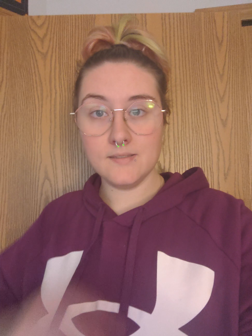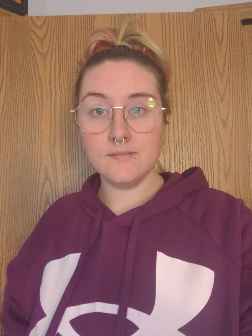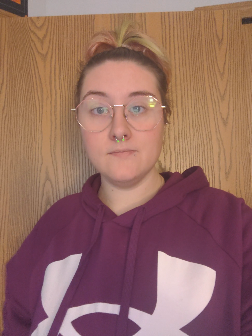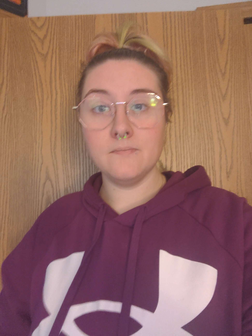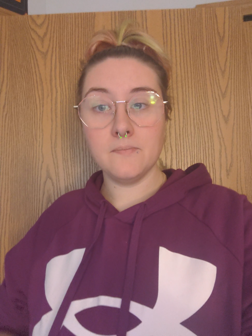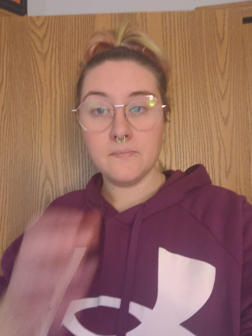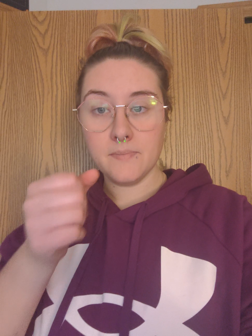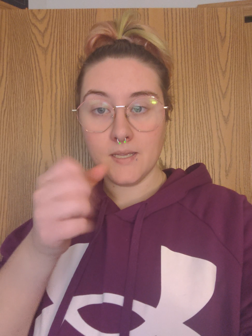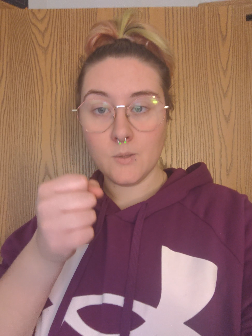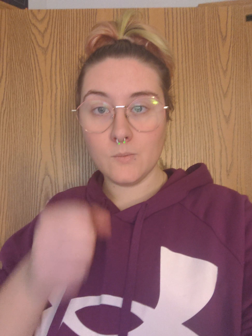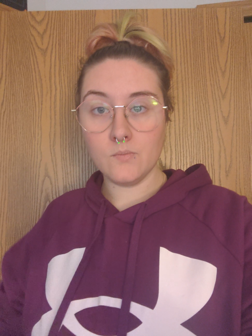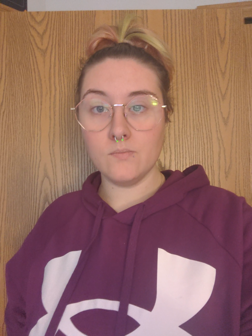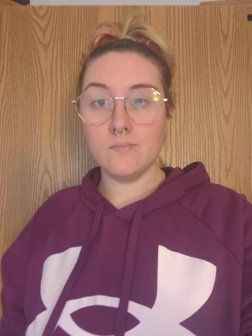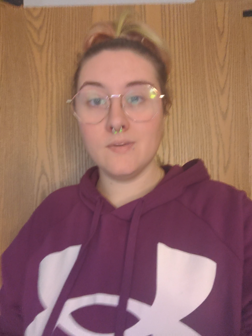milk